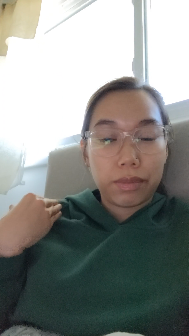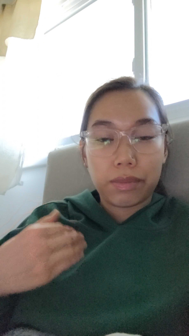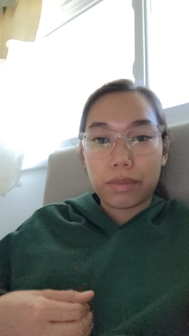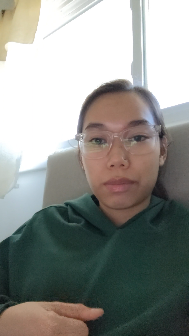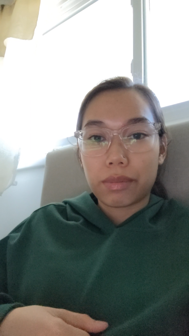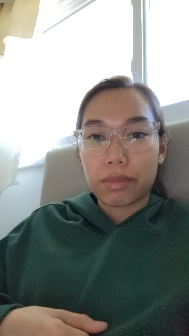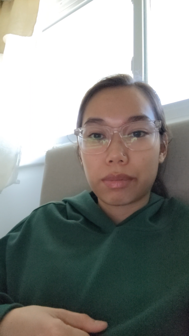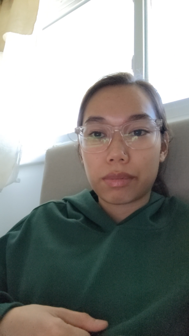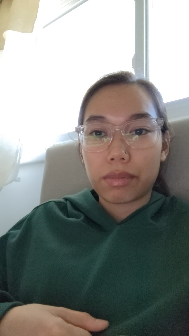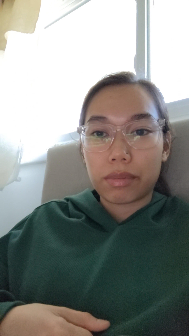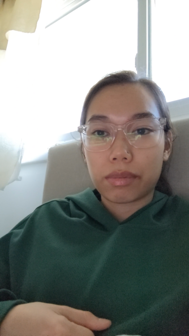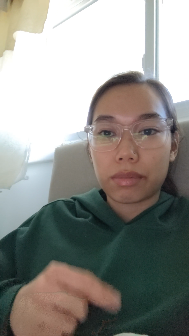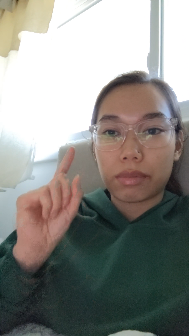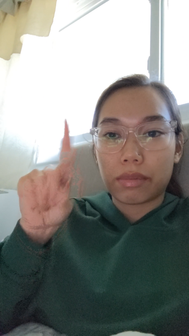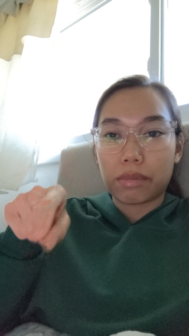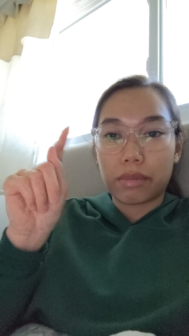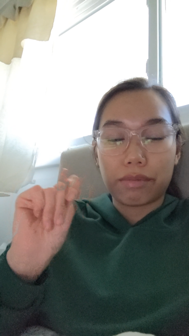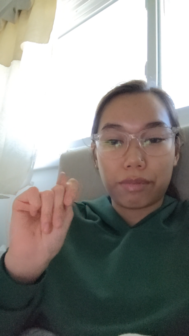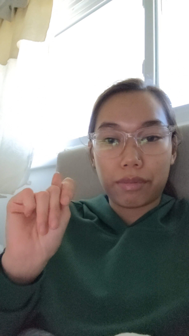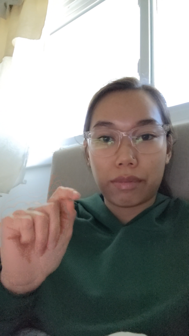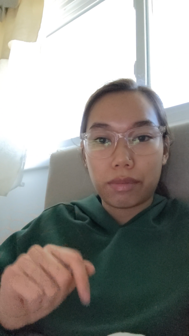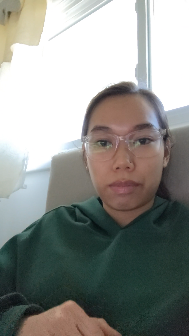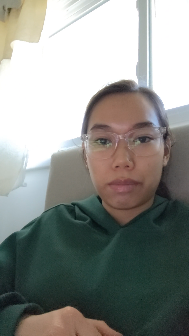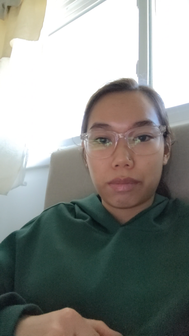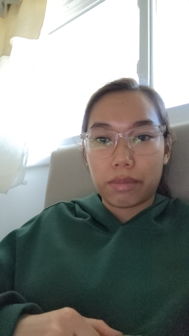go potty